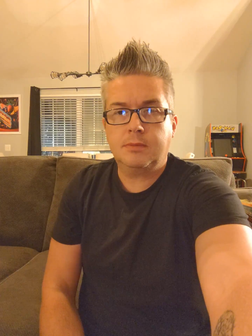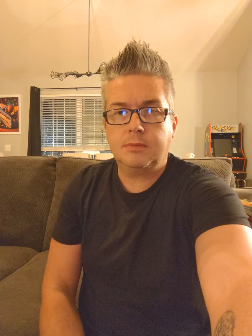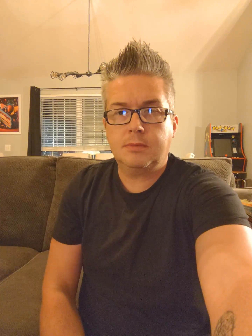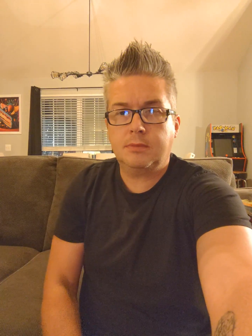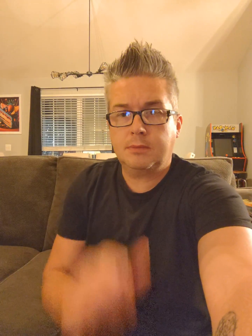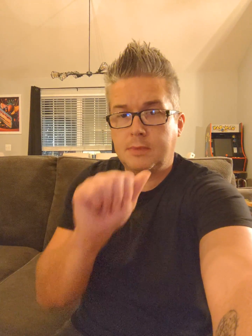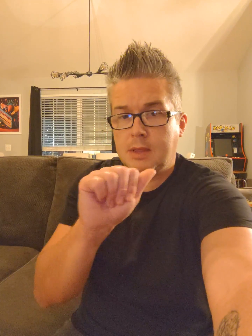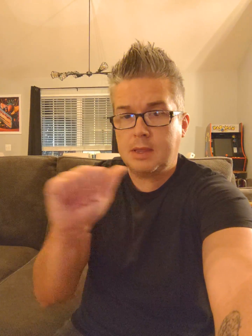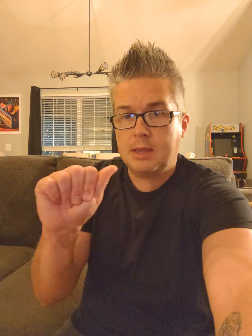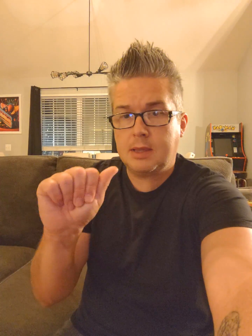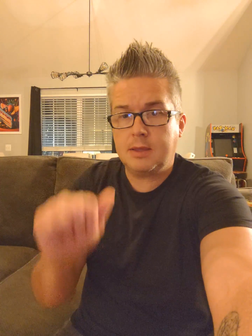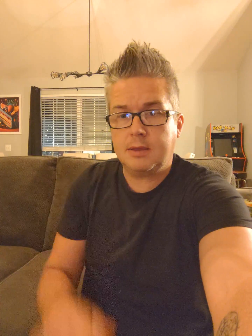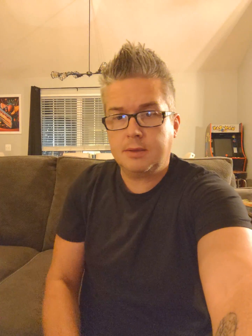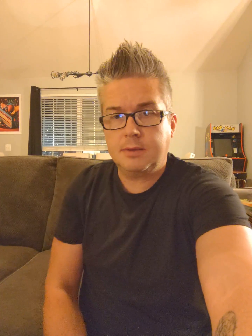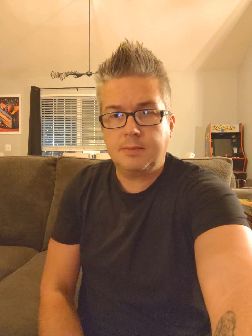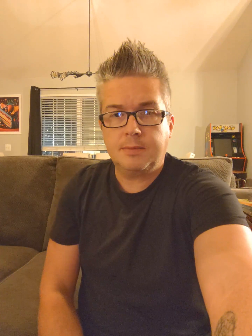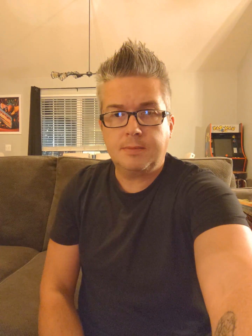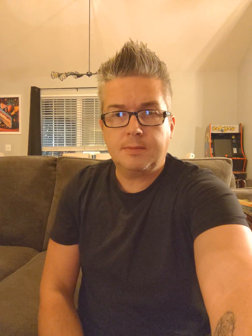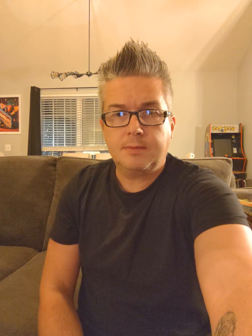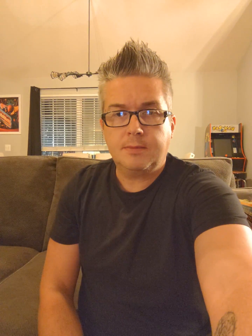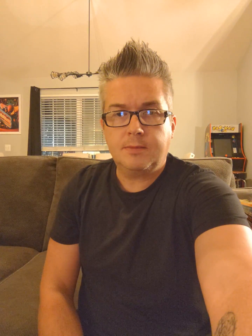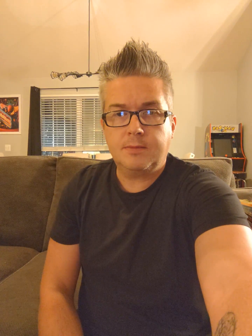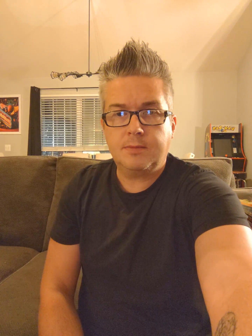a